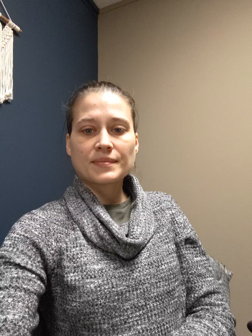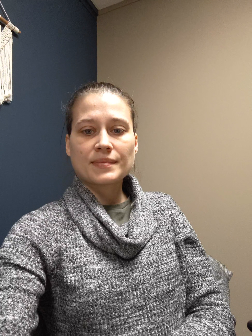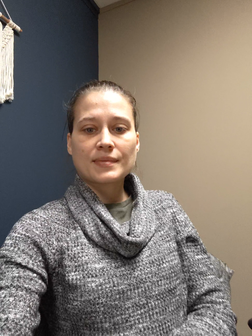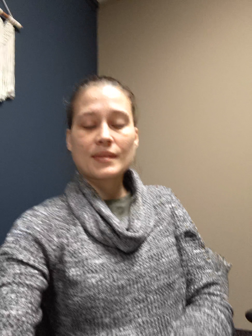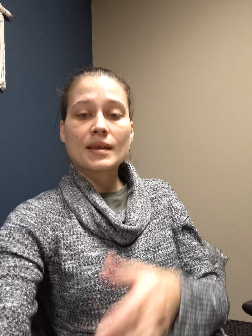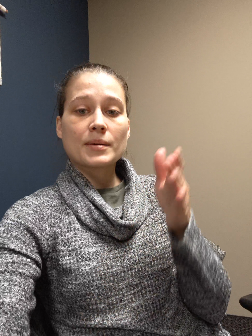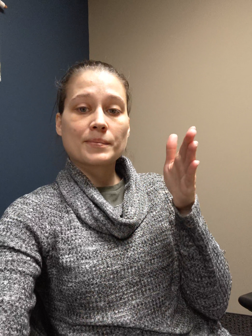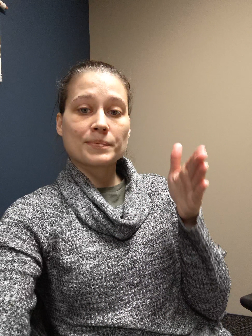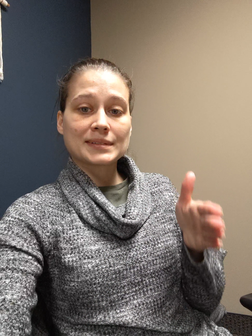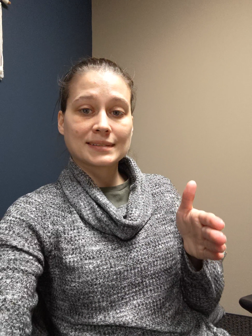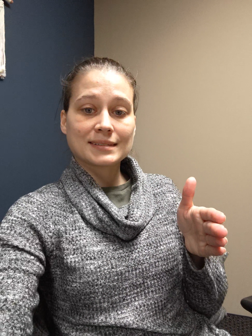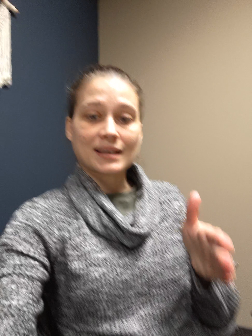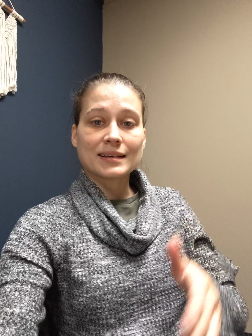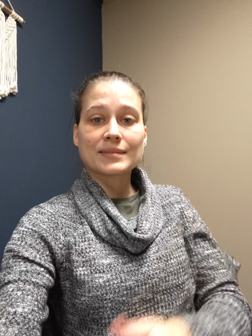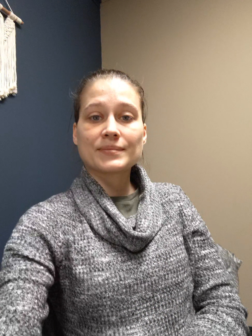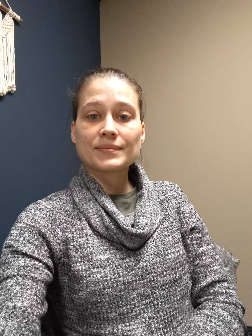beside